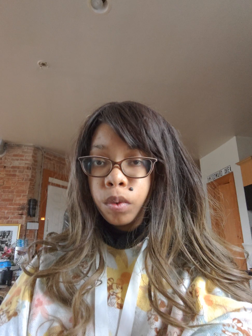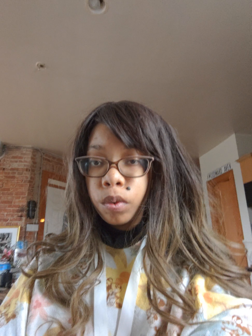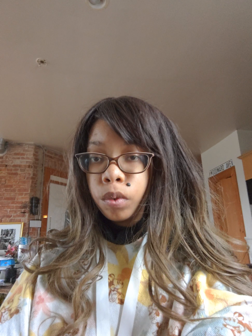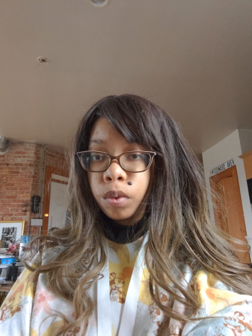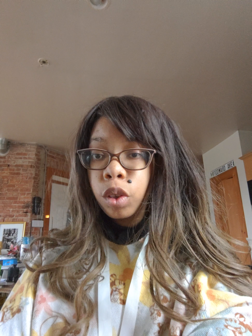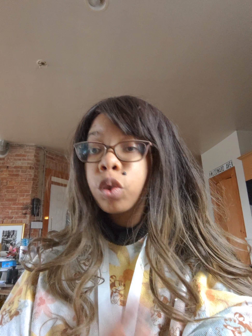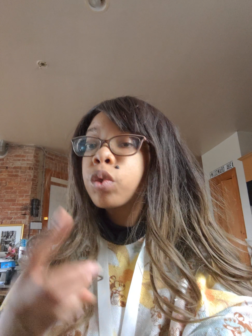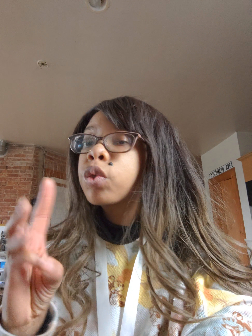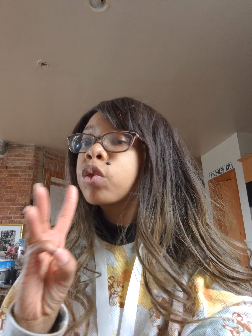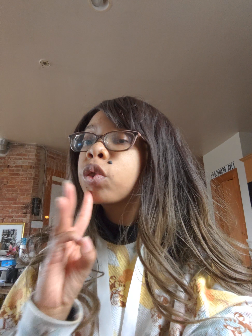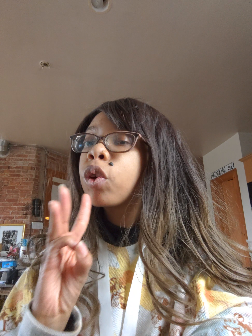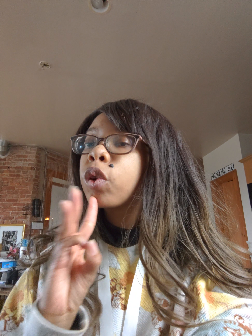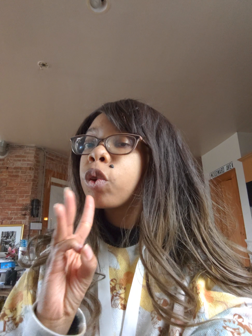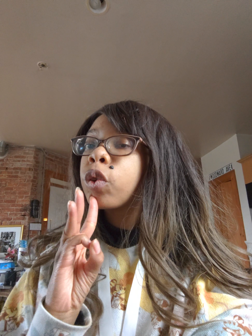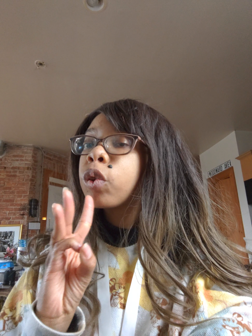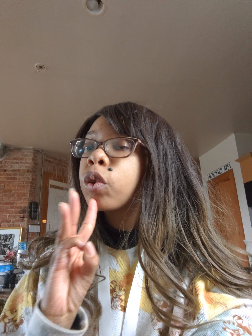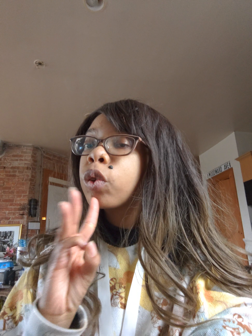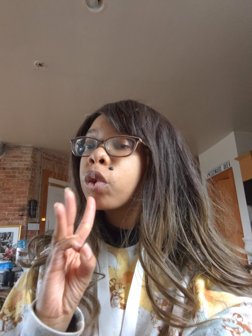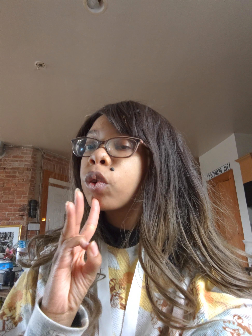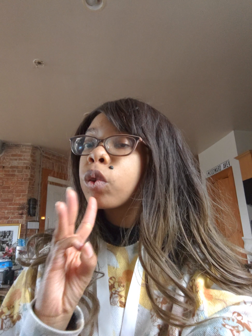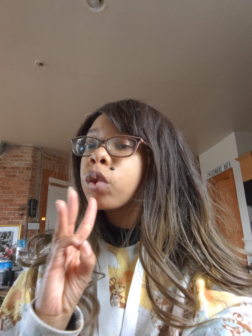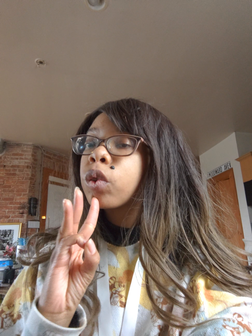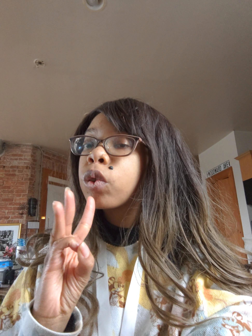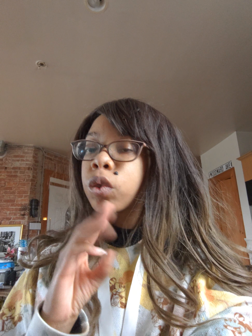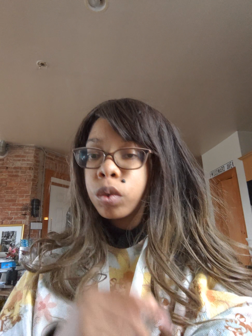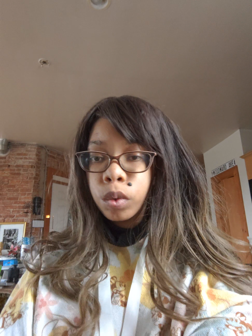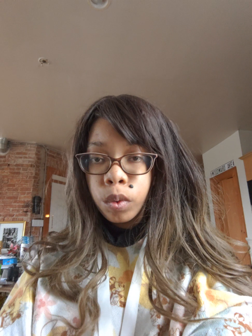water